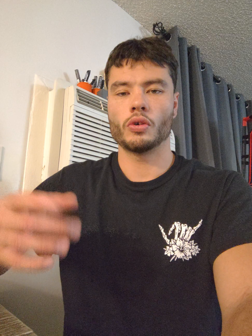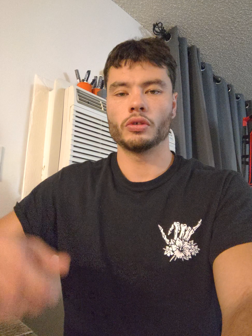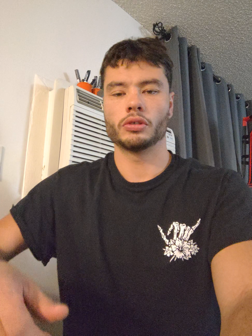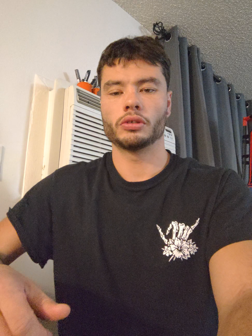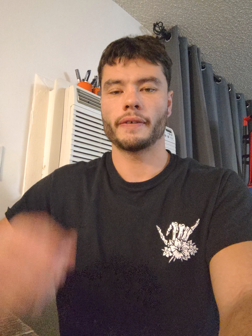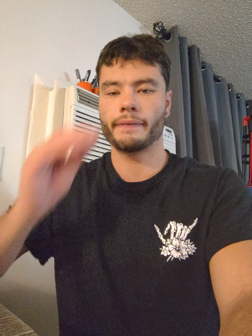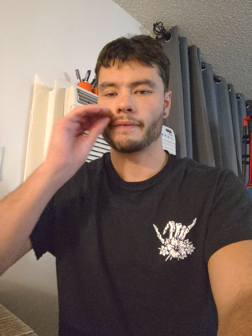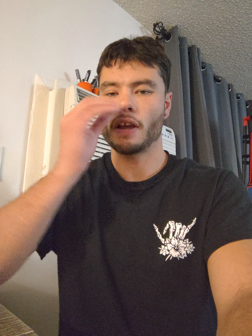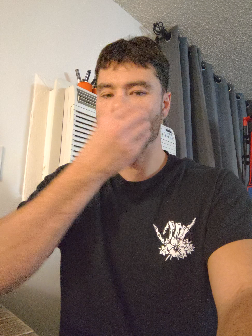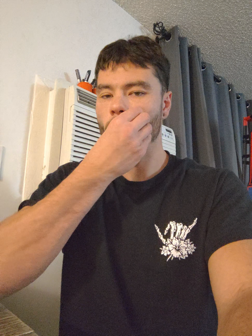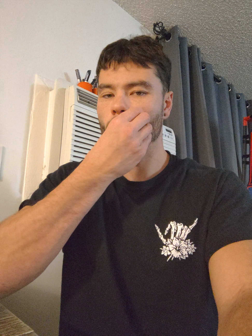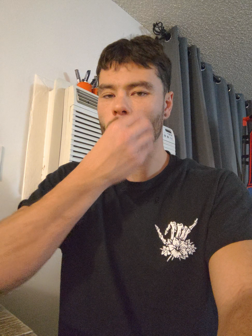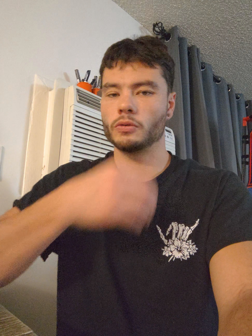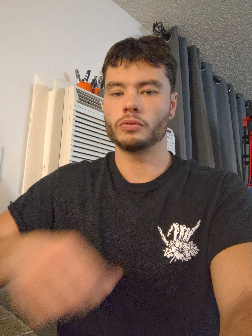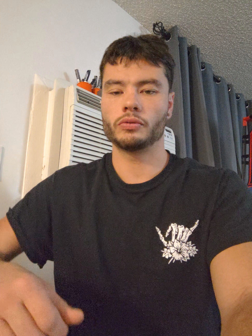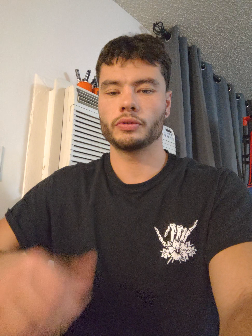flower